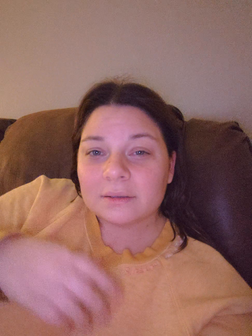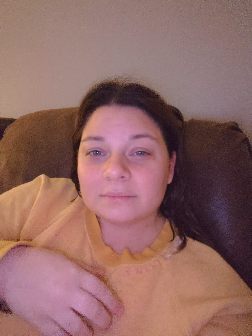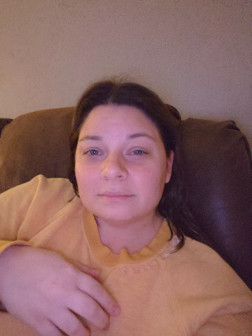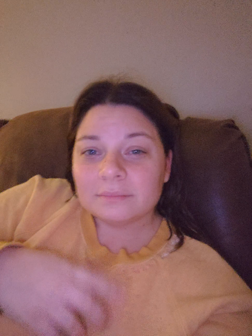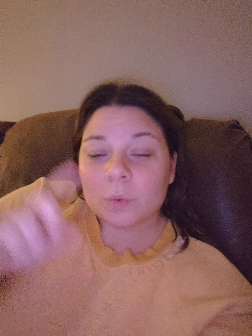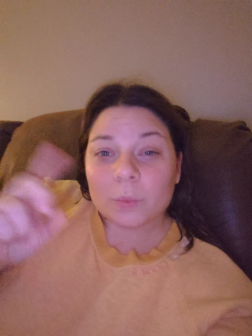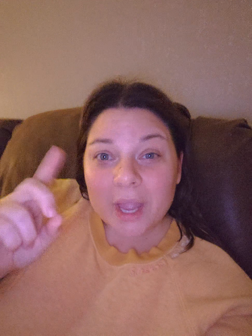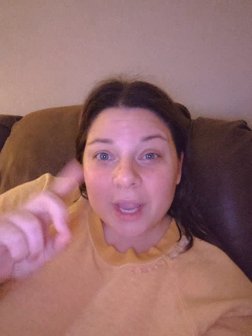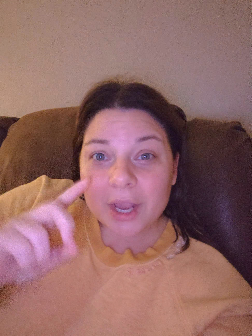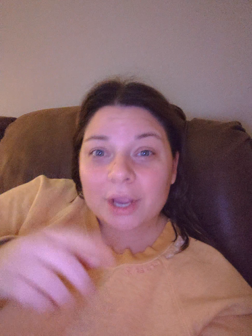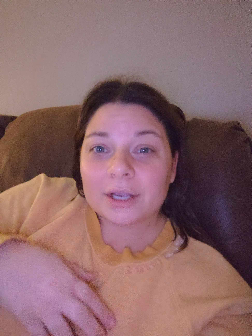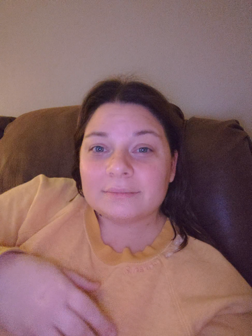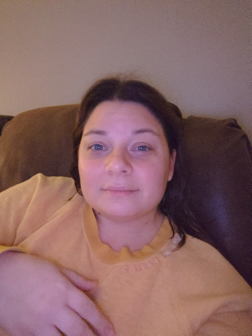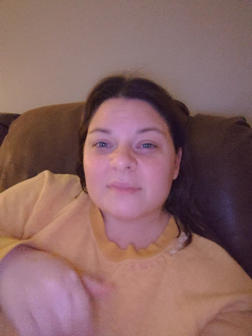where